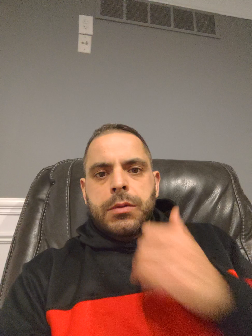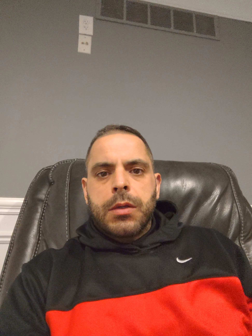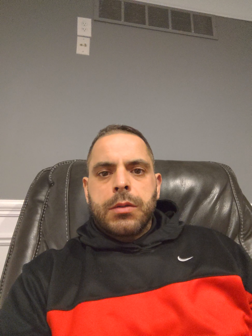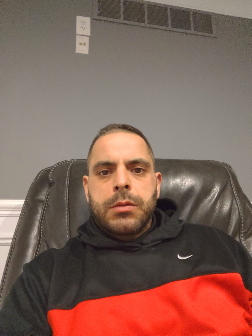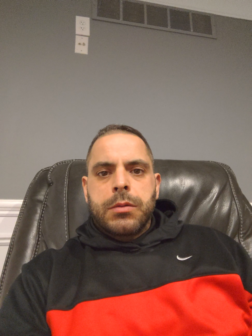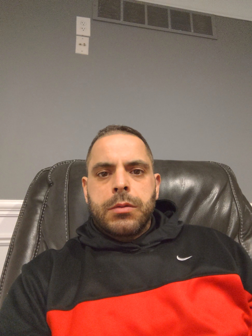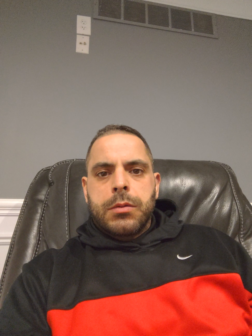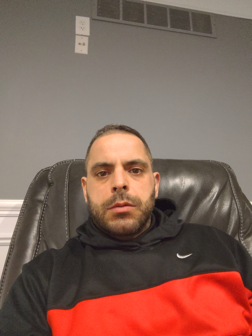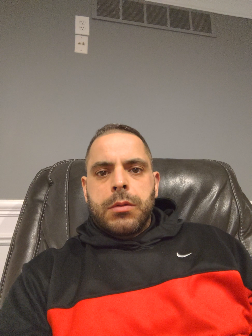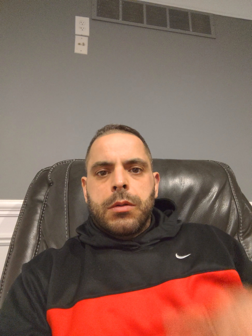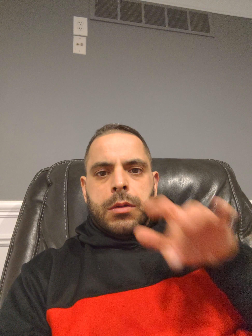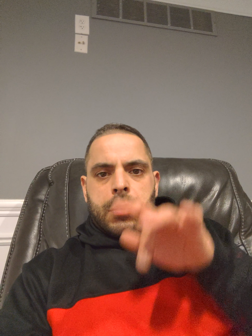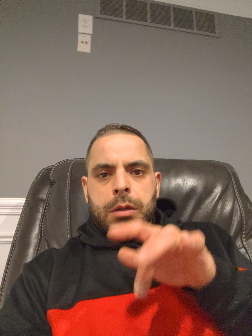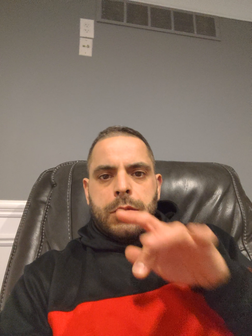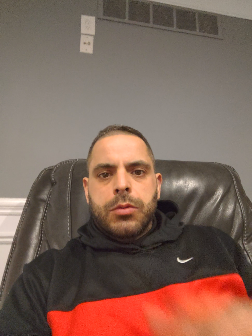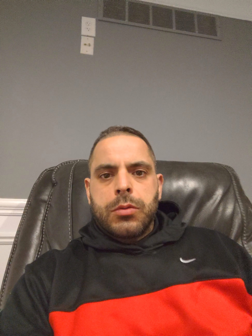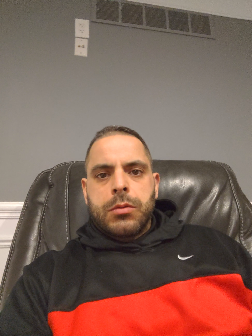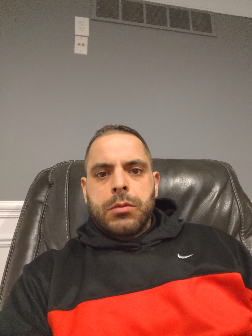touch